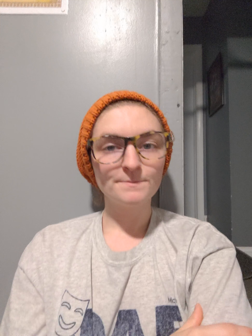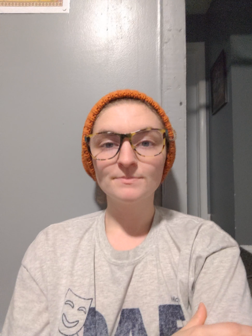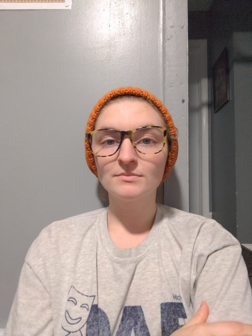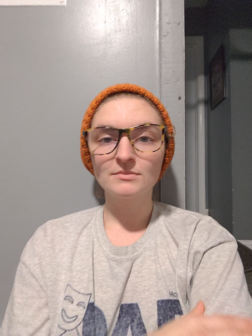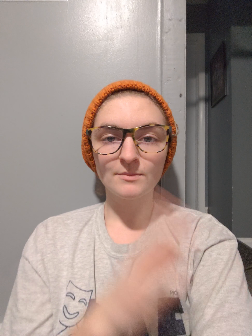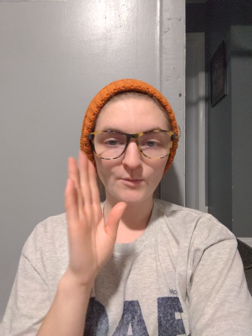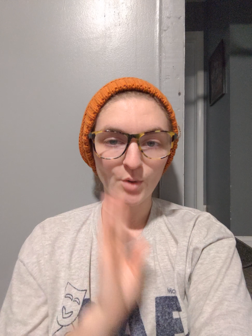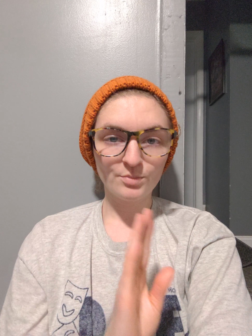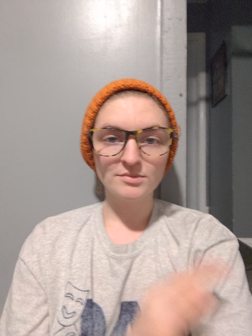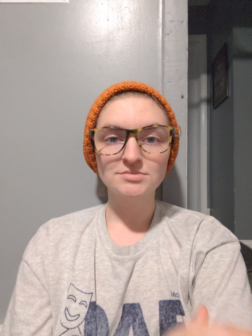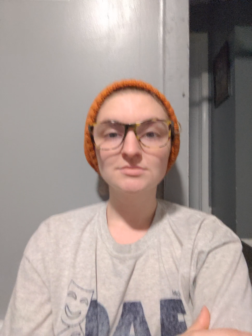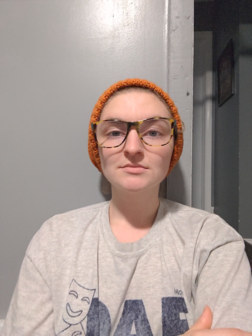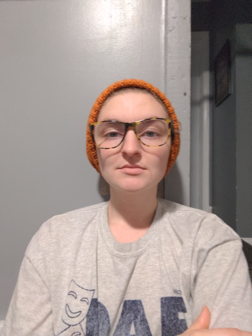brown